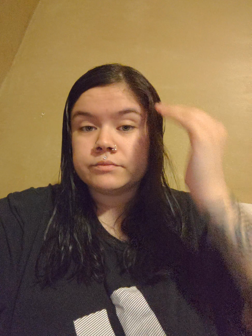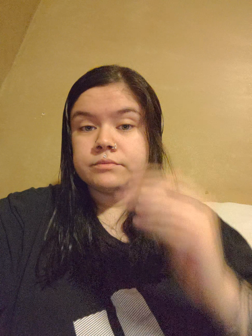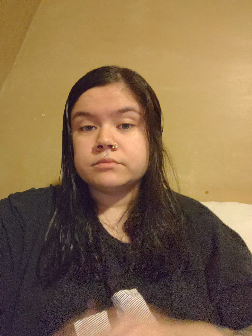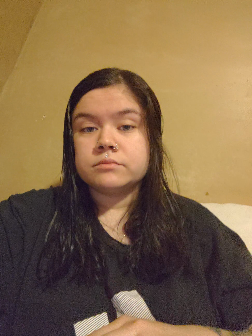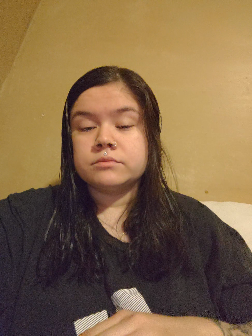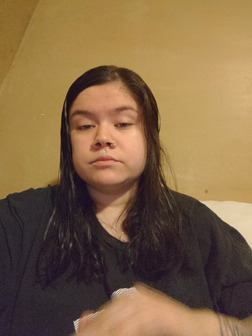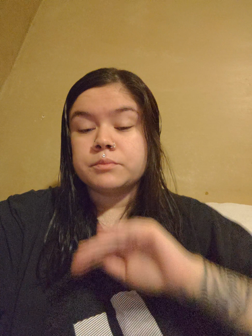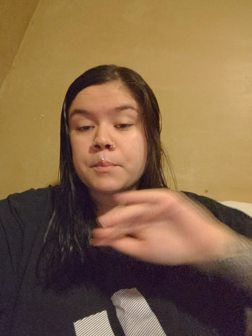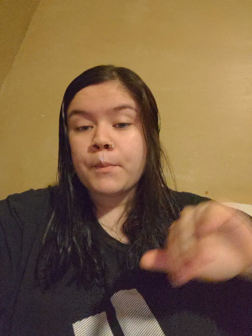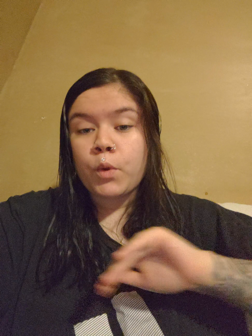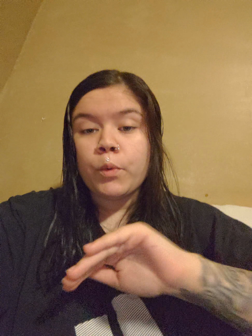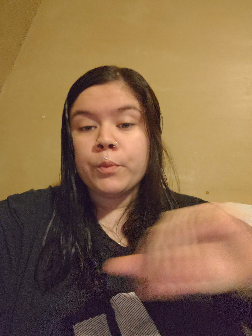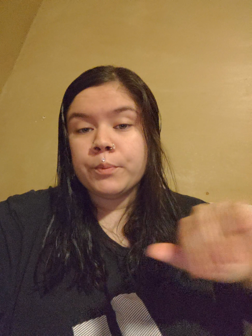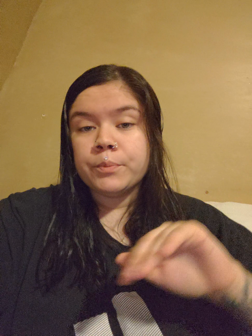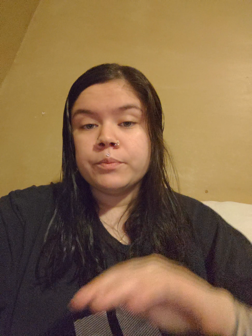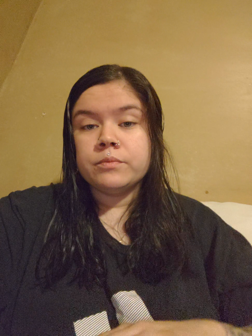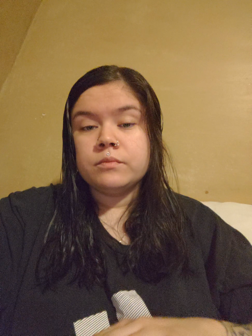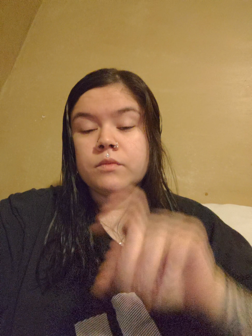pool